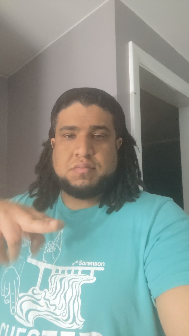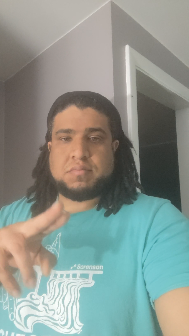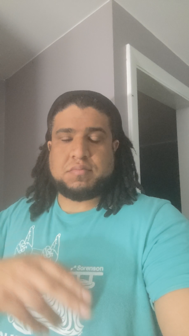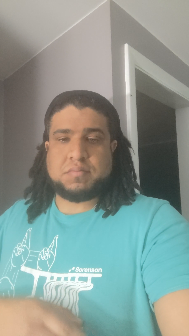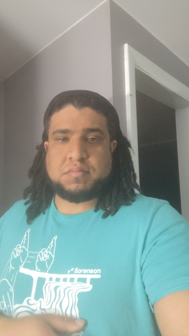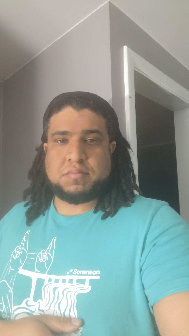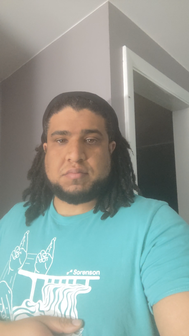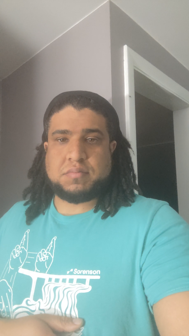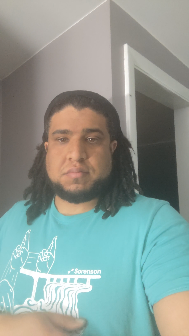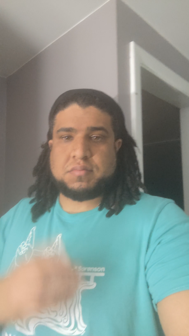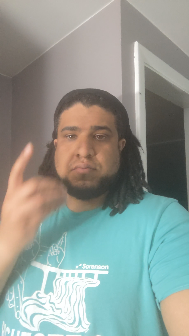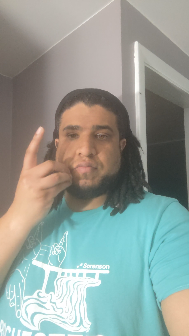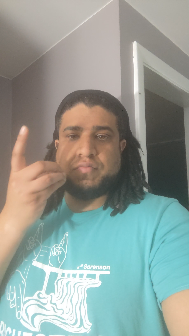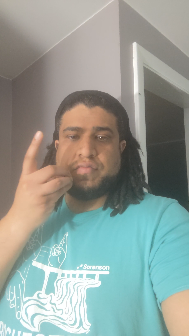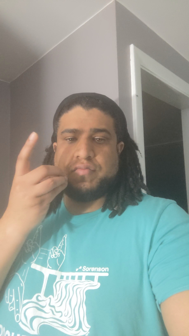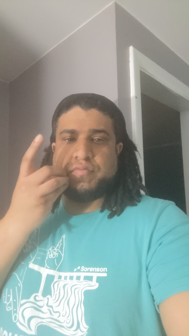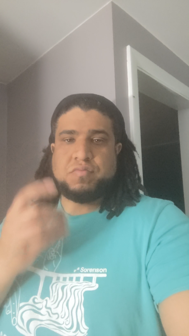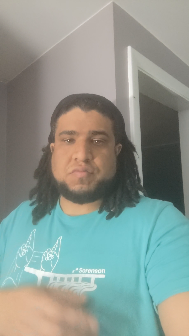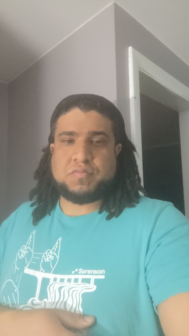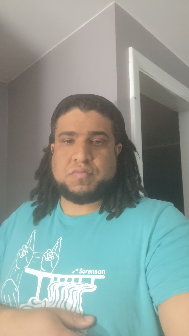dinner